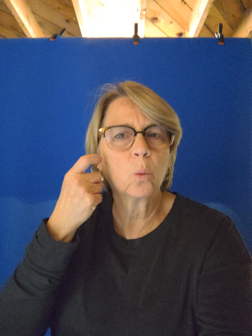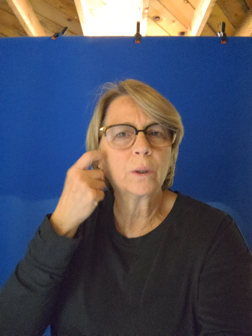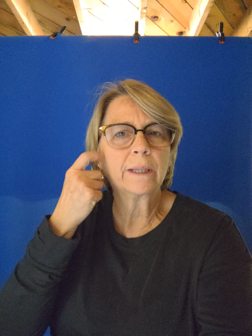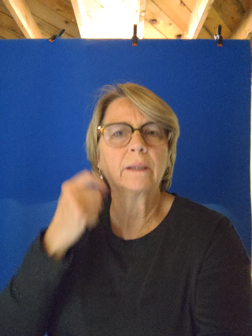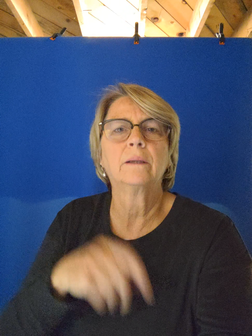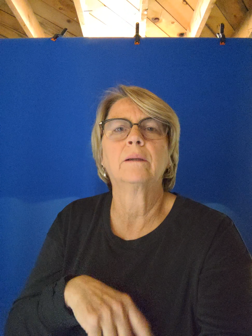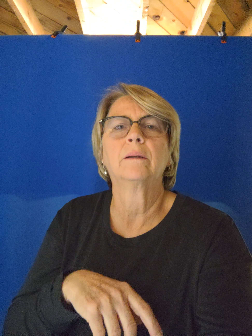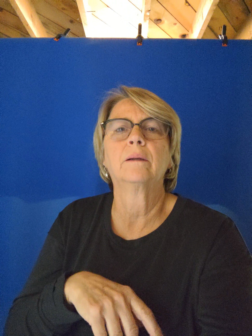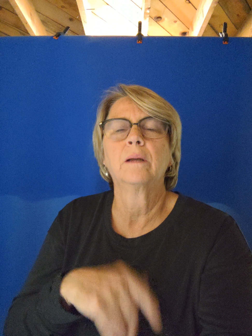owie